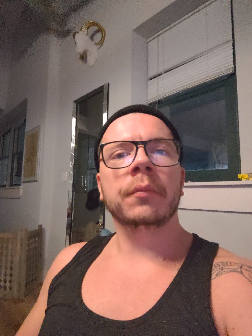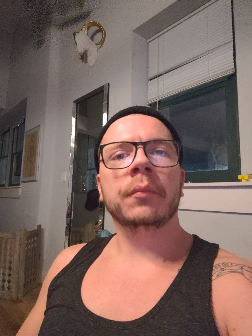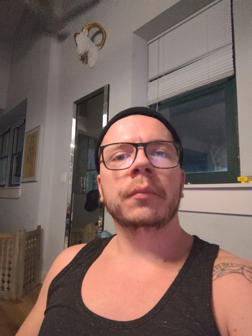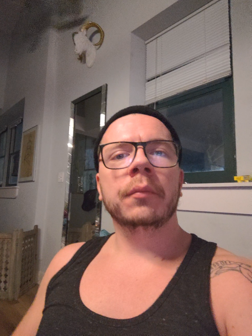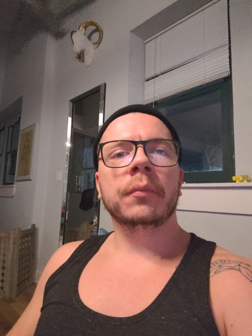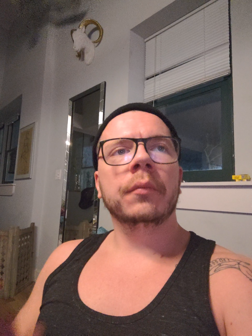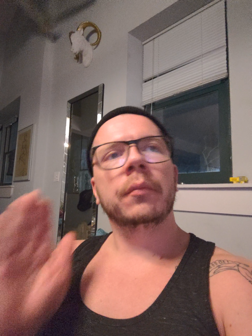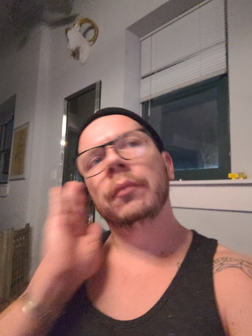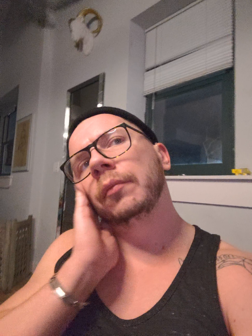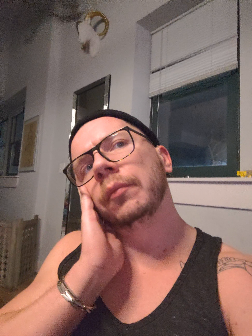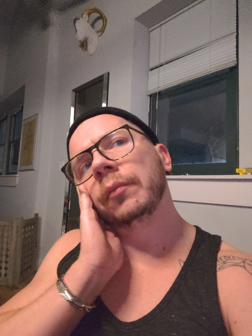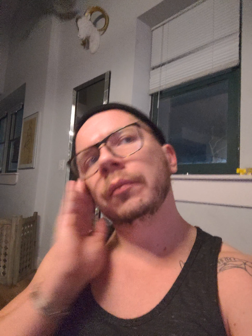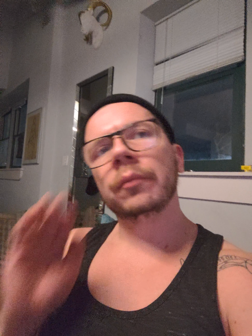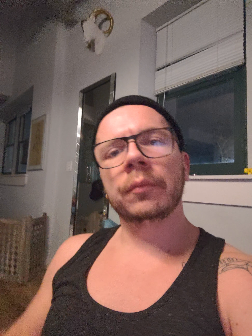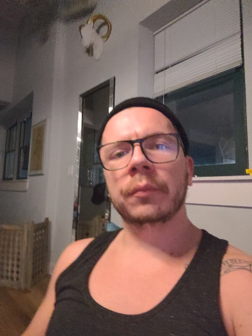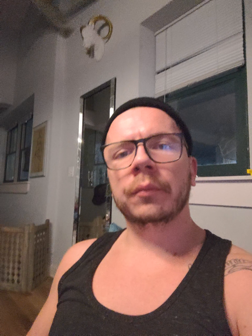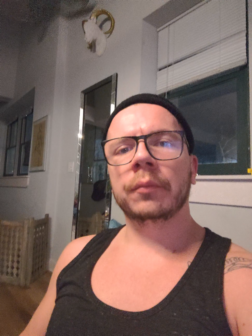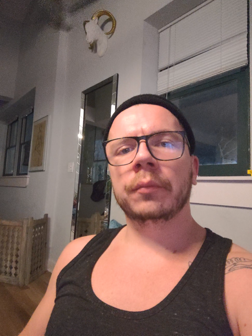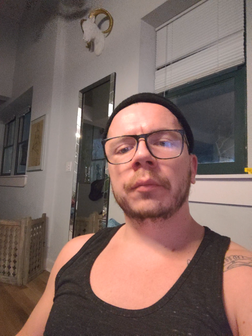nap